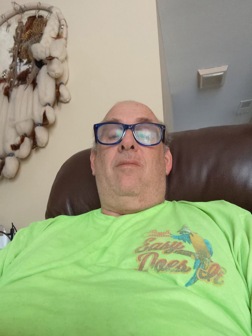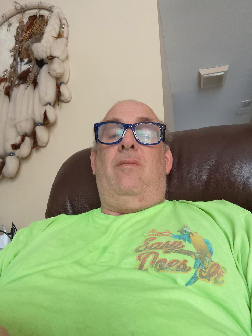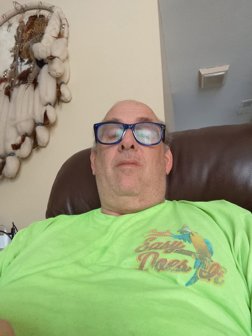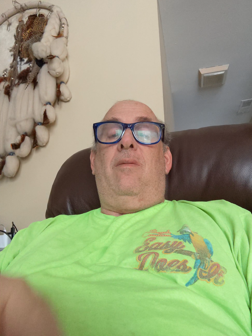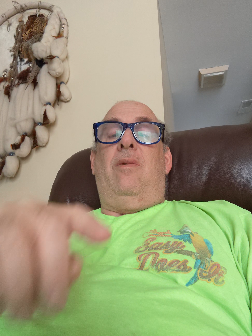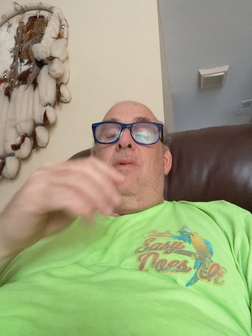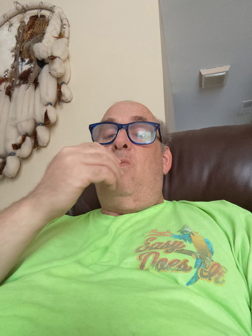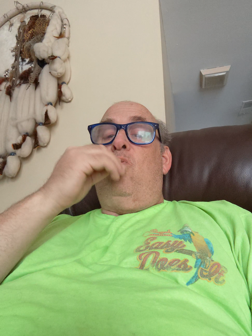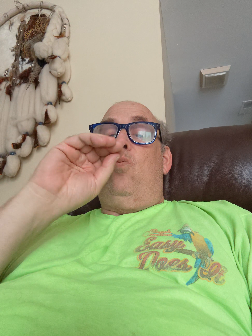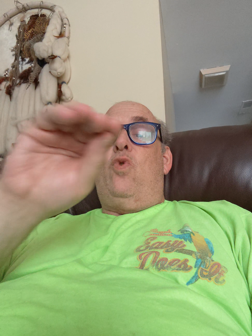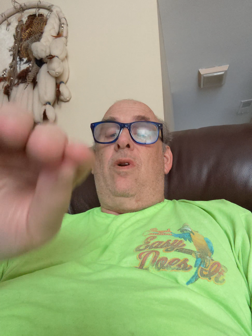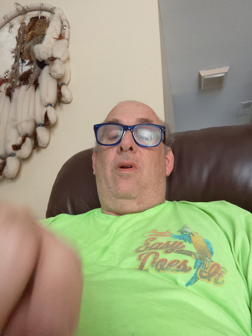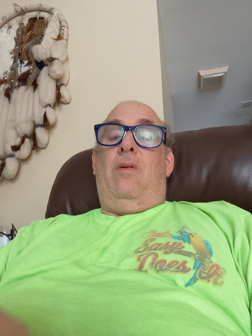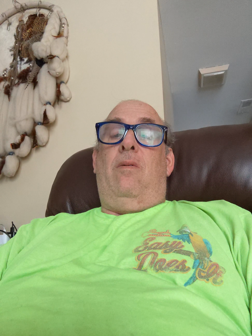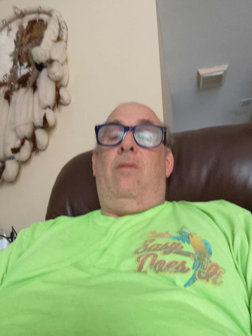kiss